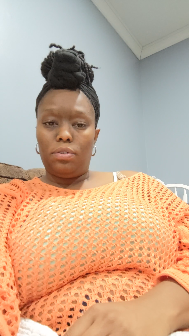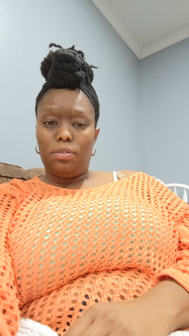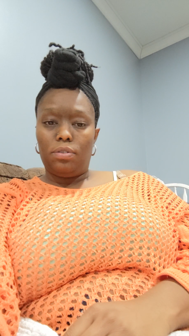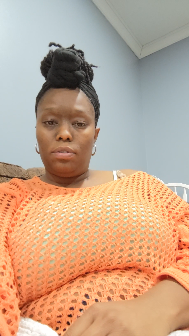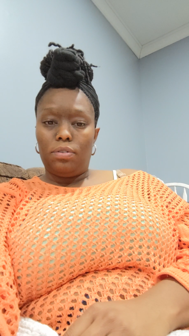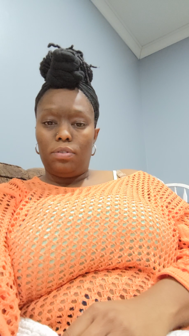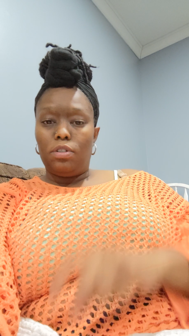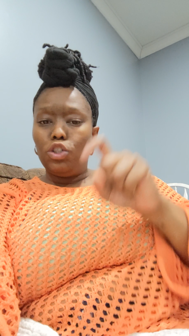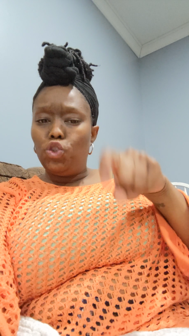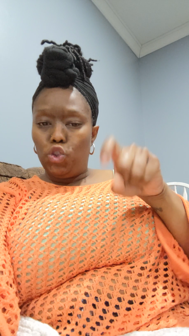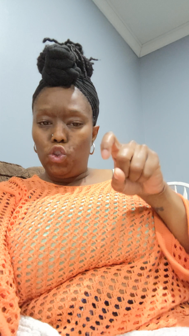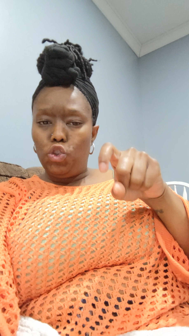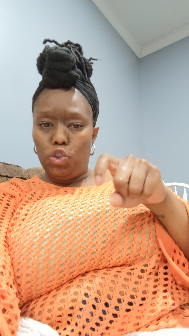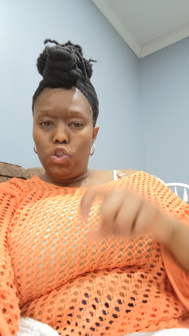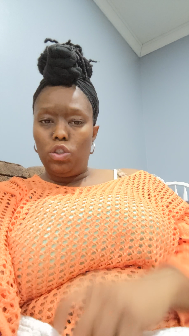should